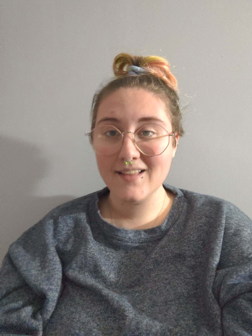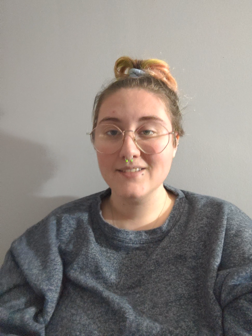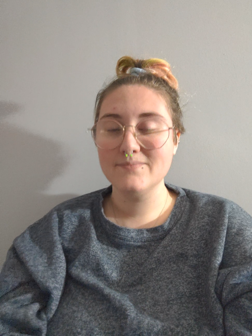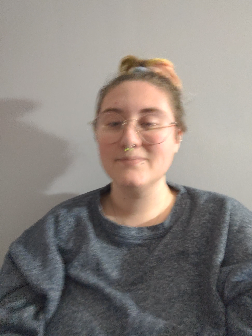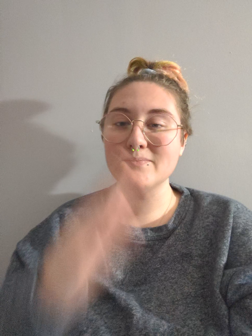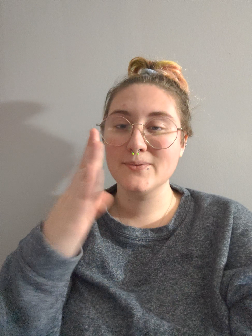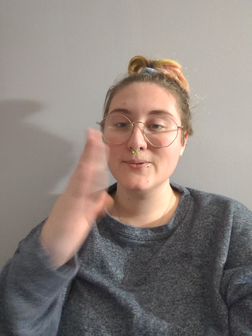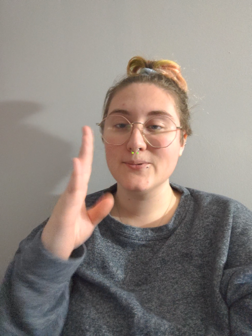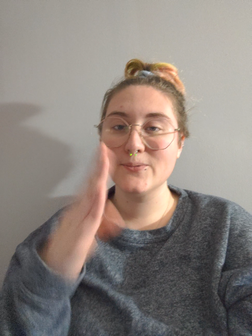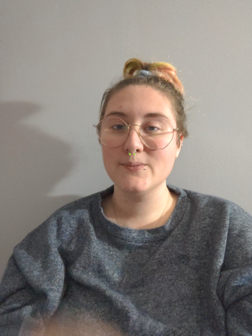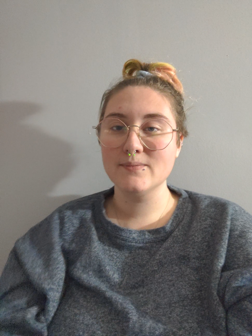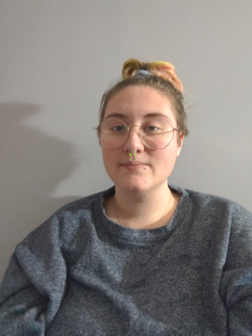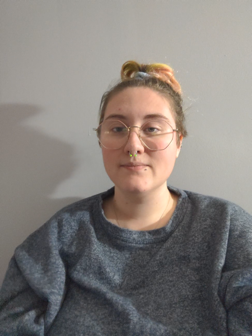blue